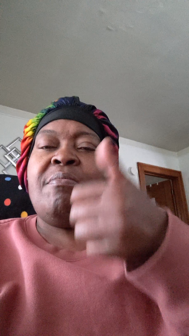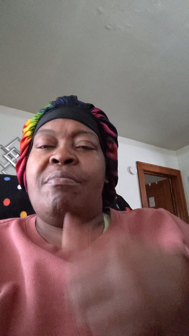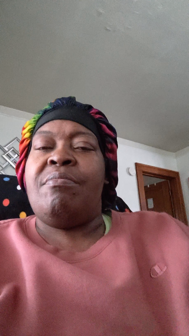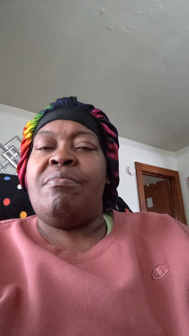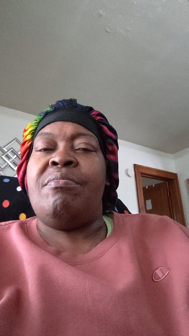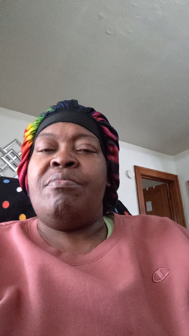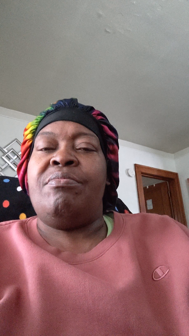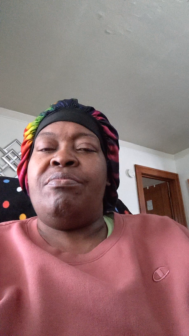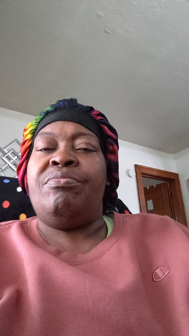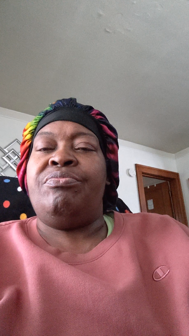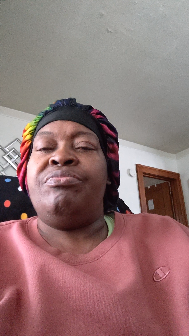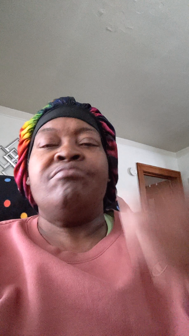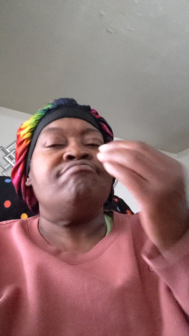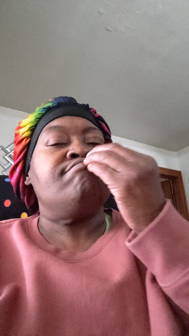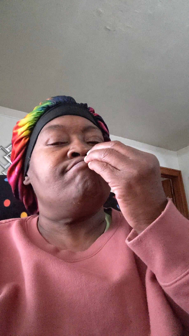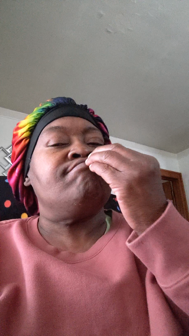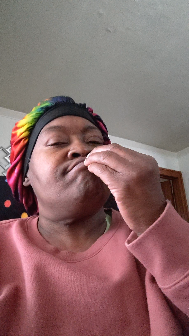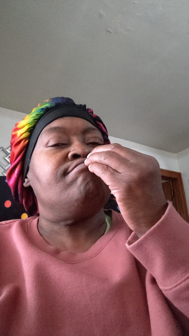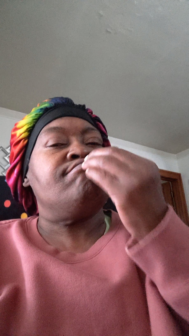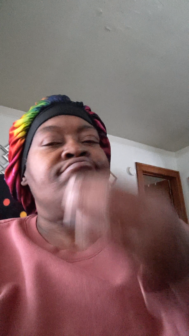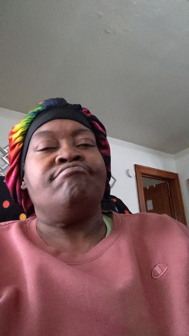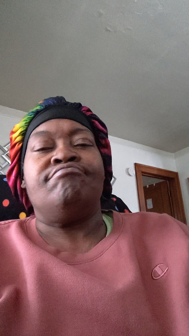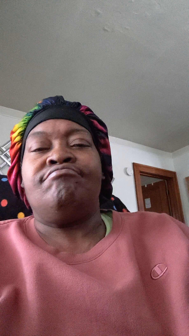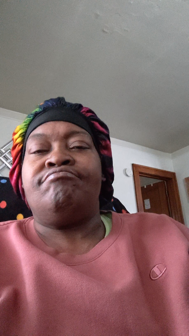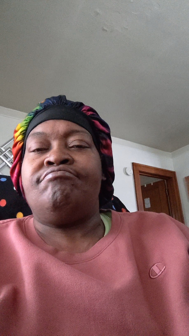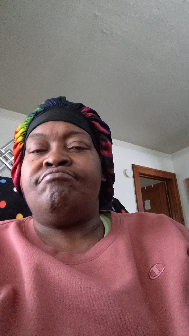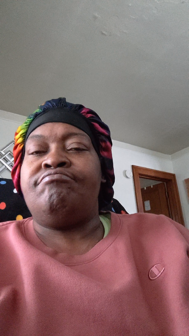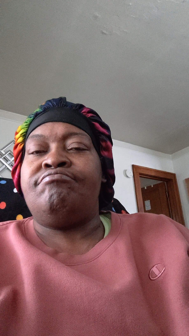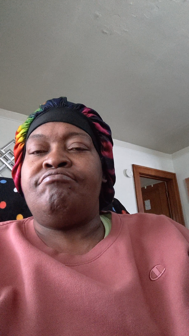eat